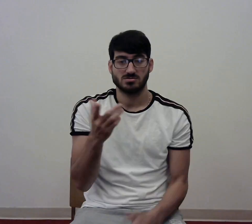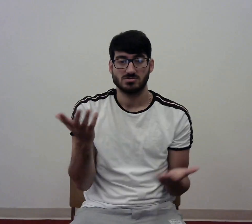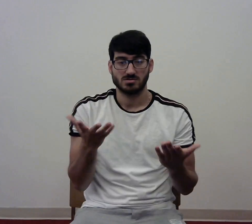necə